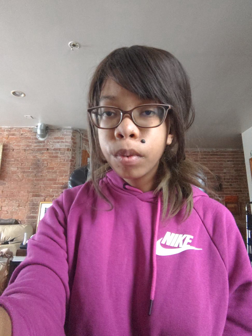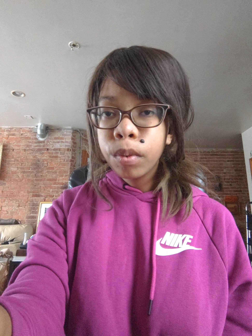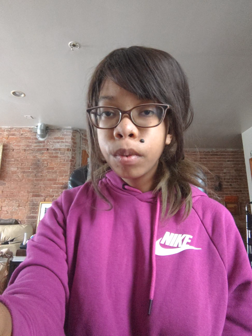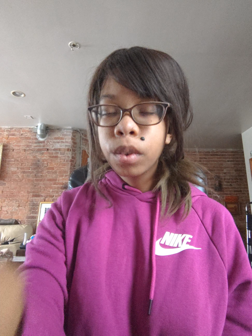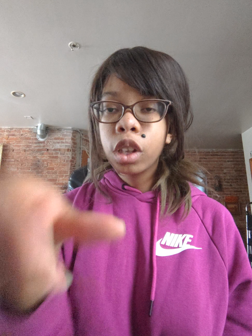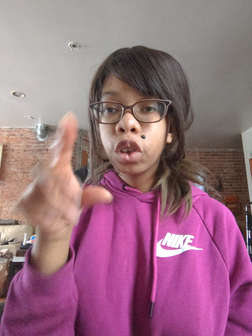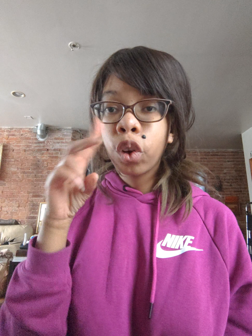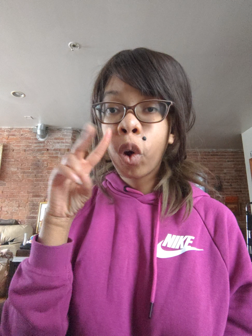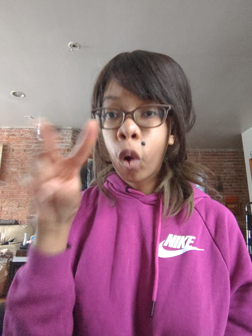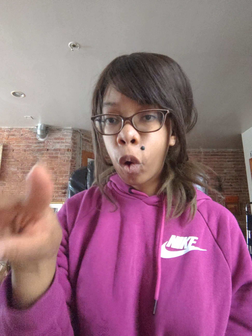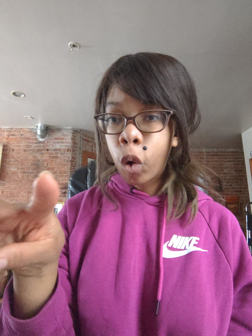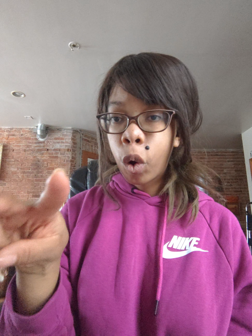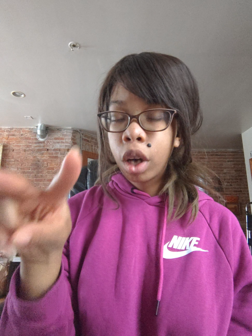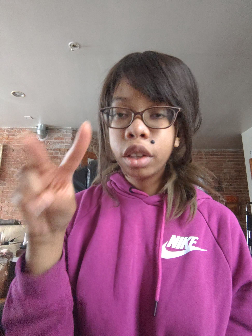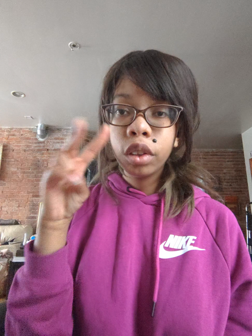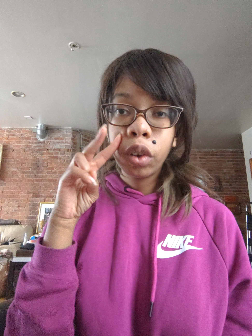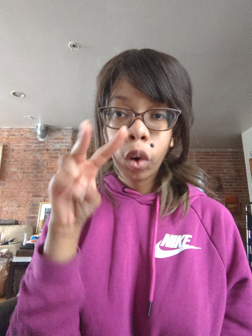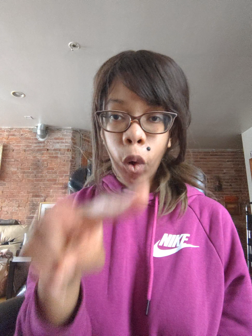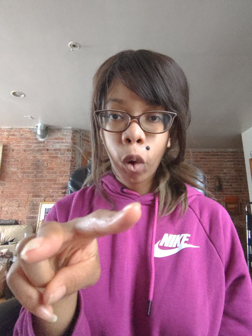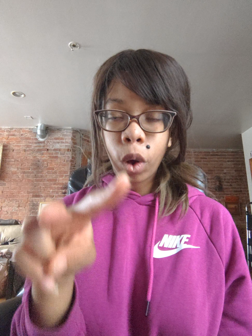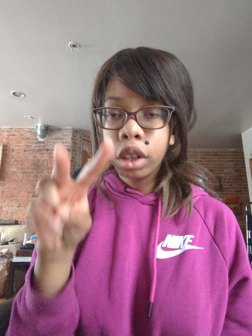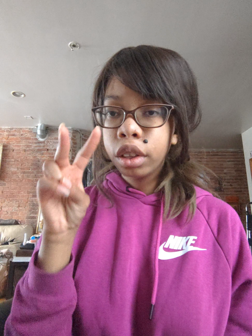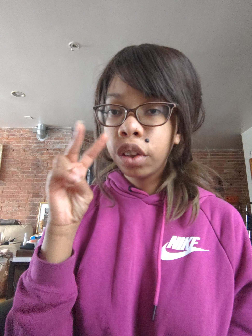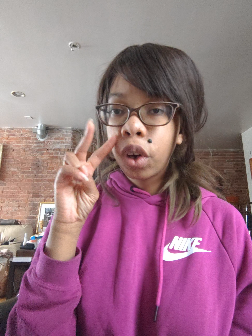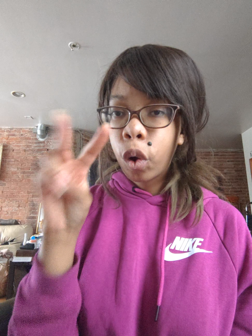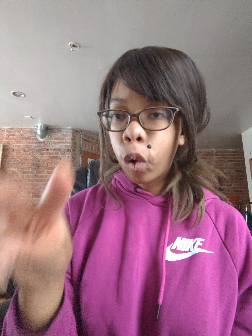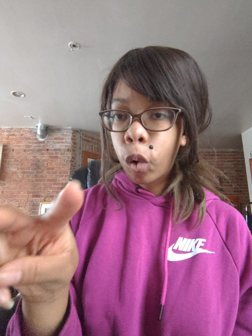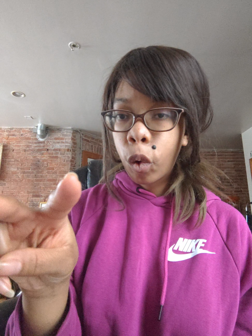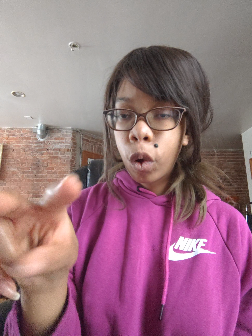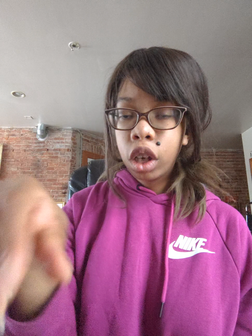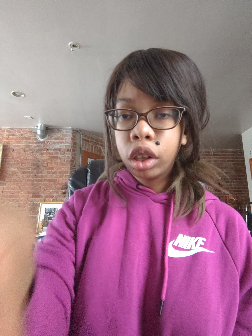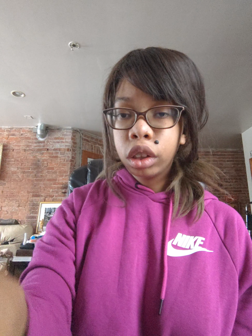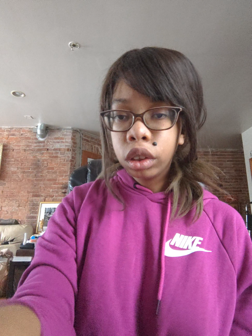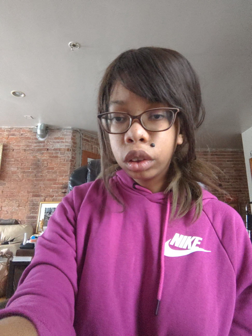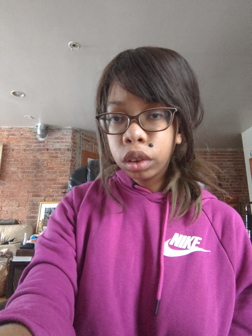look